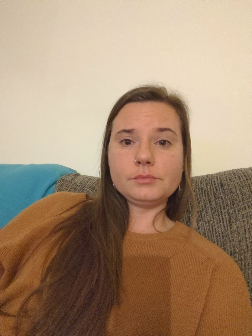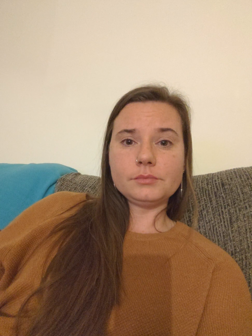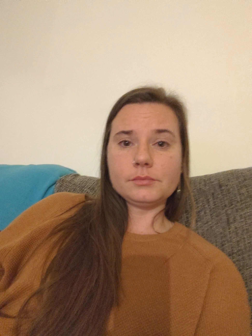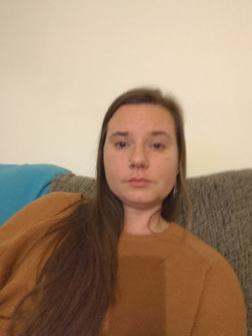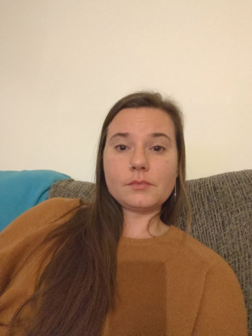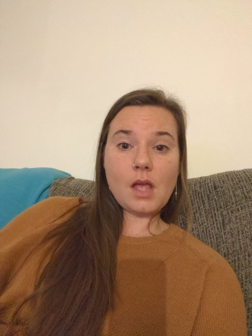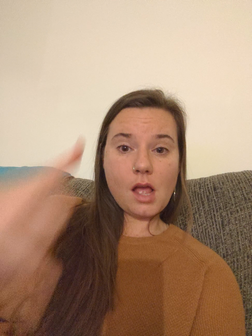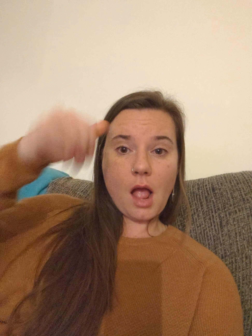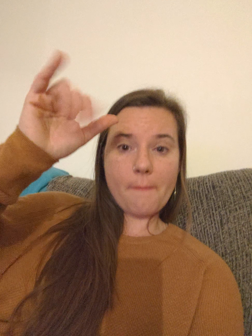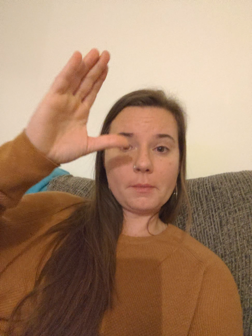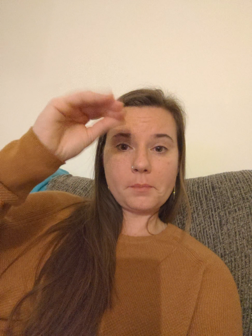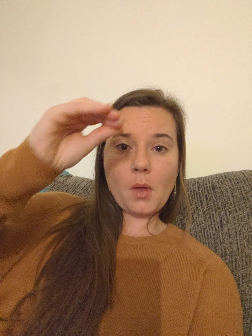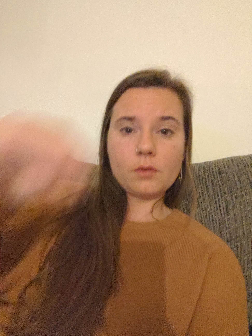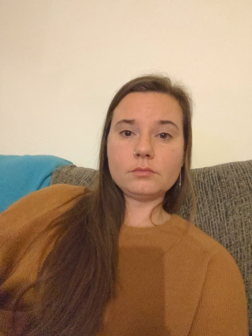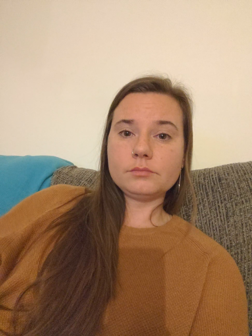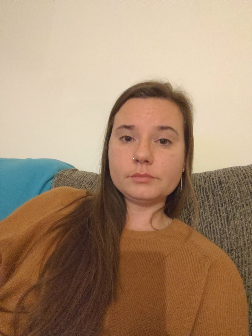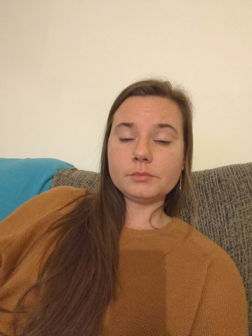cowboy